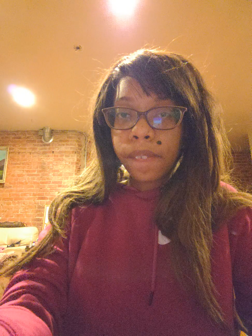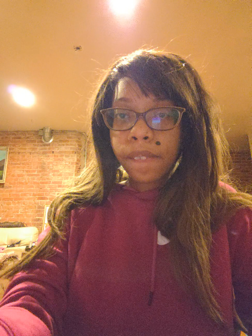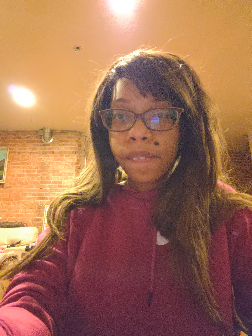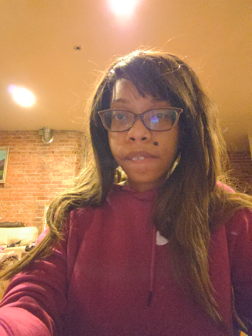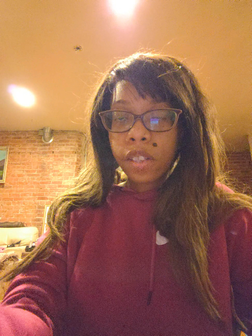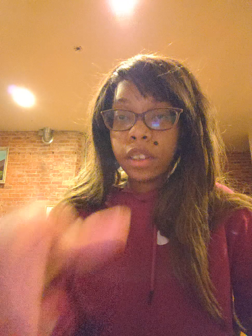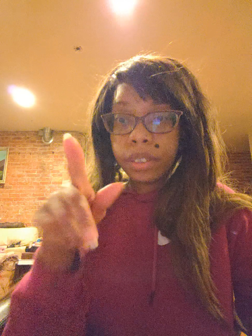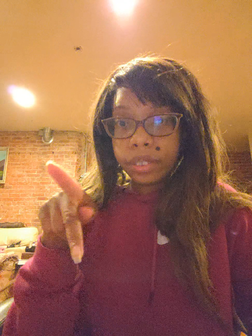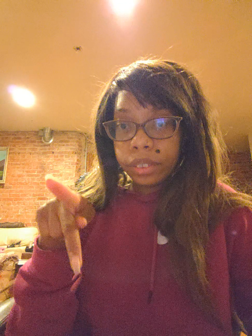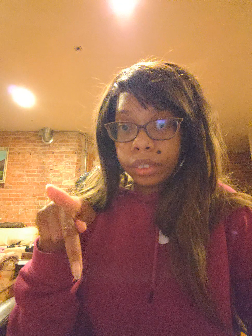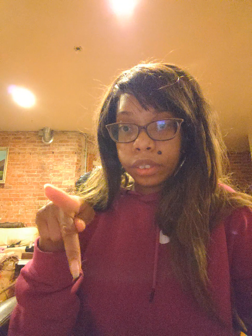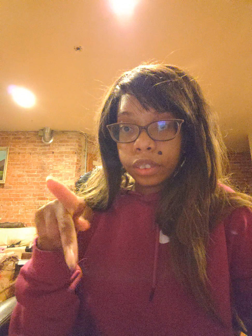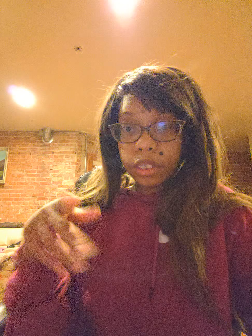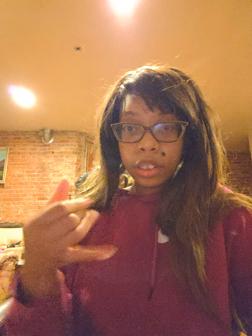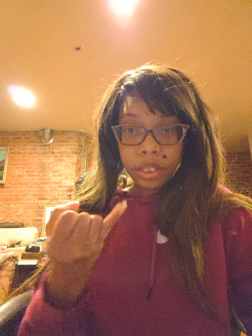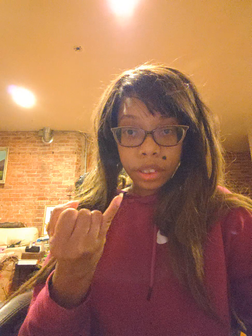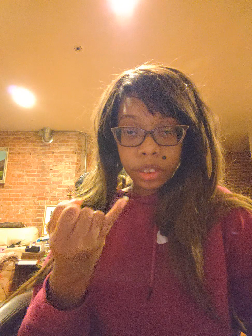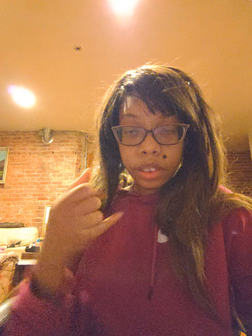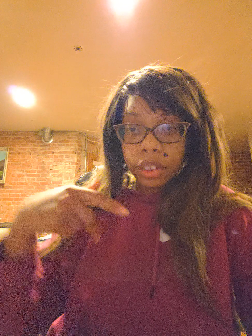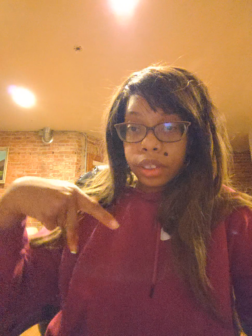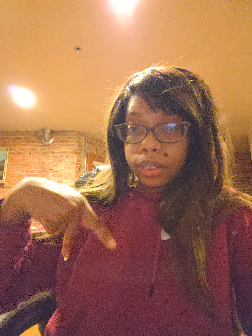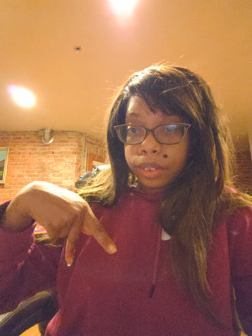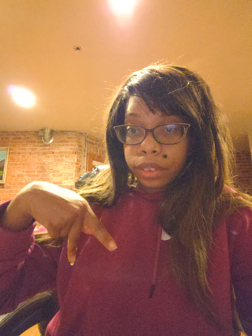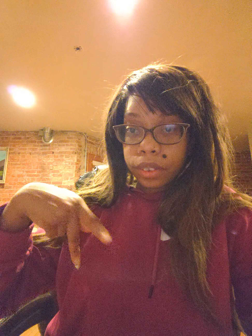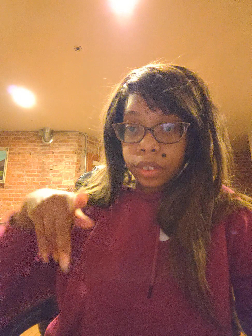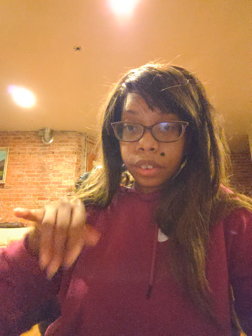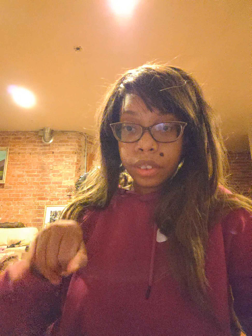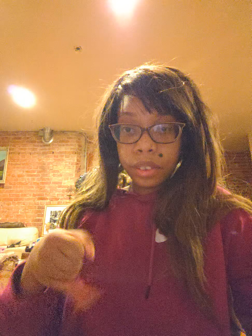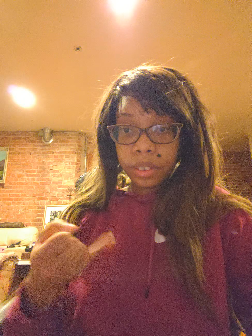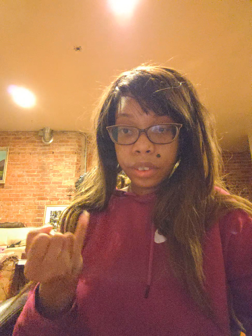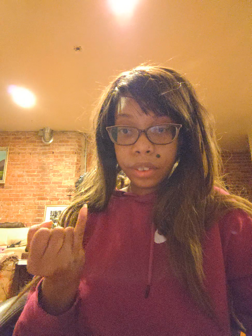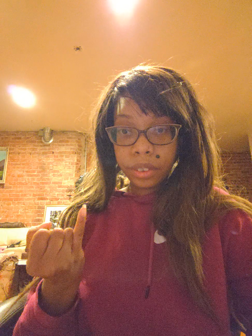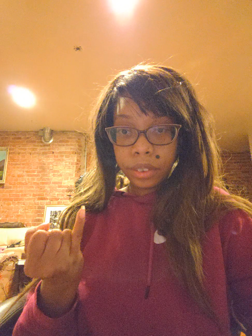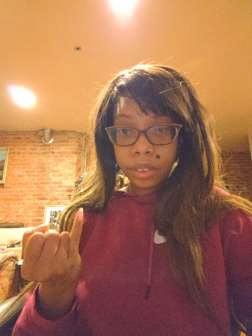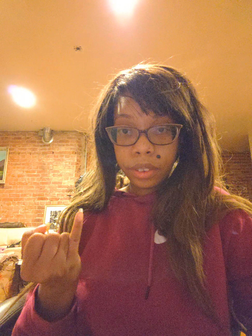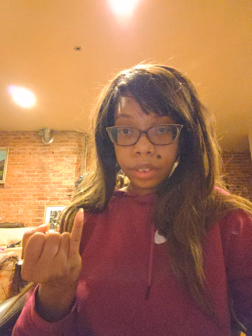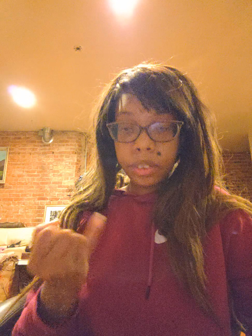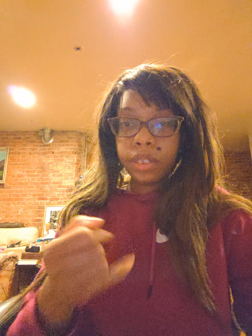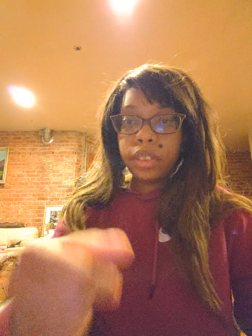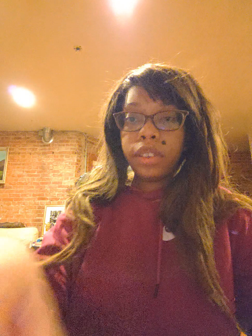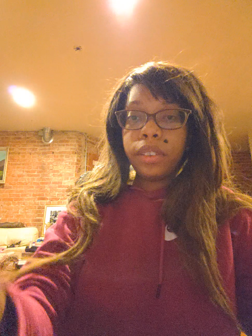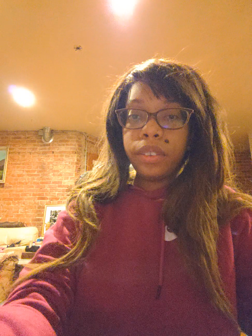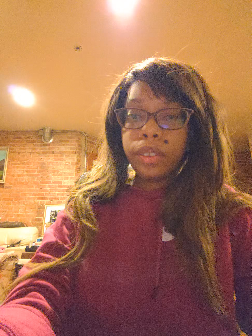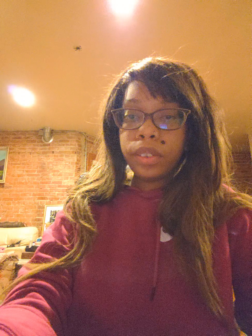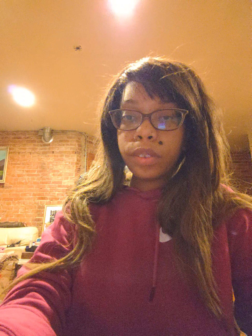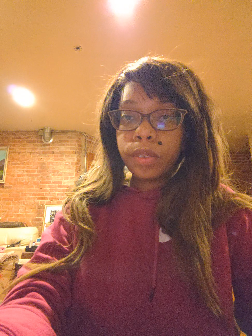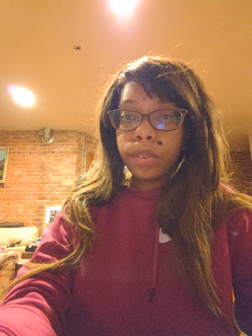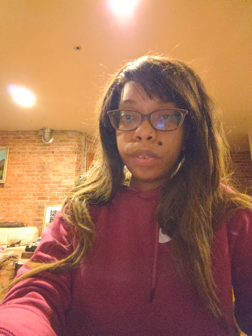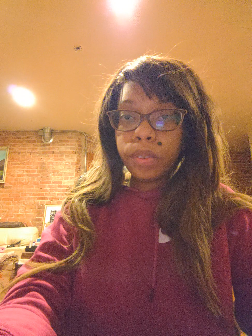pajamas